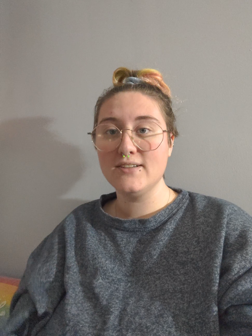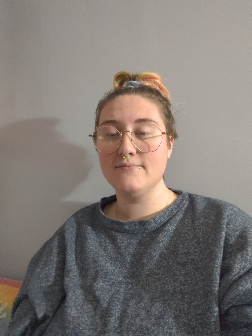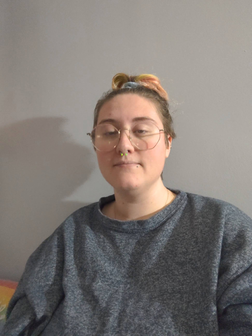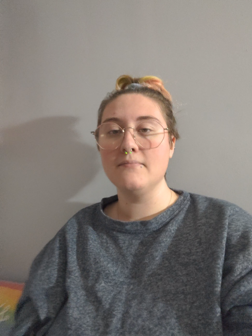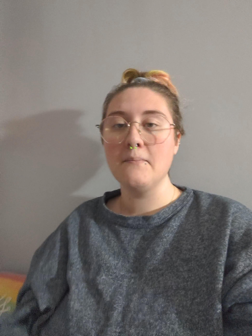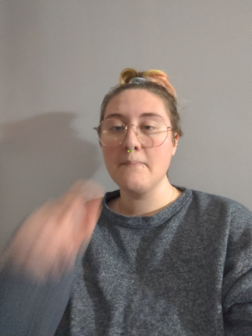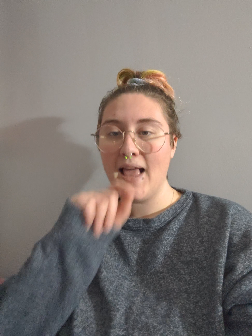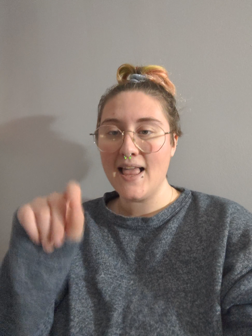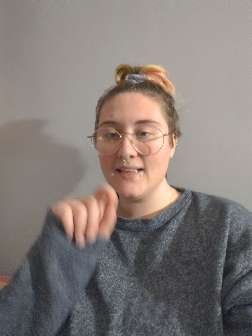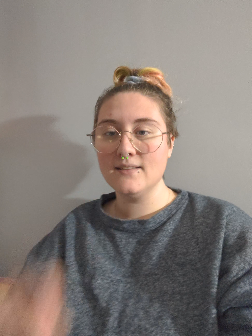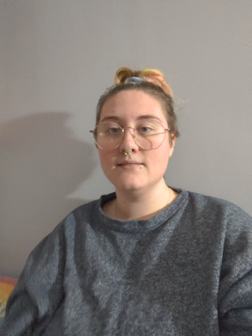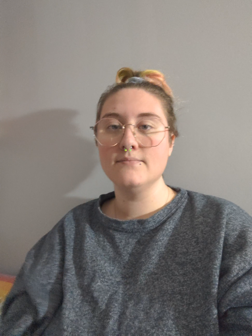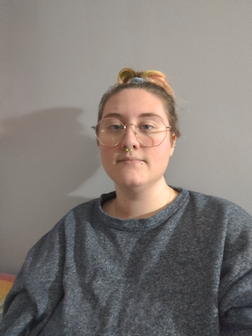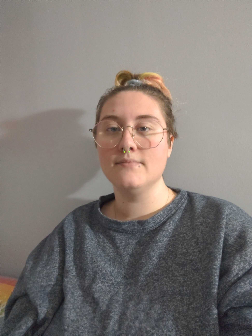pen